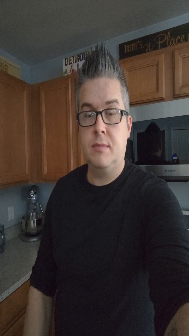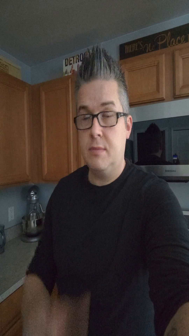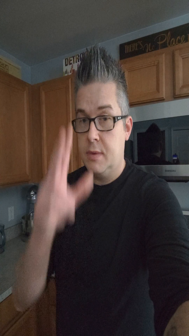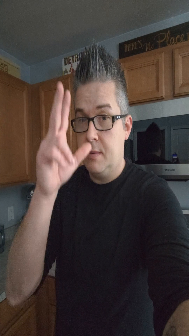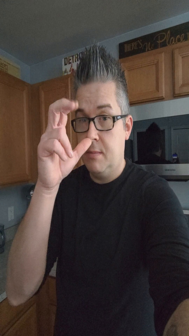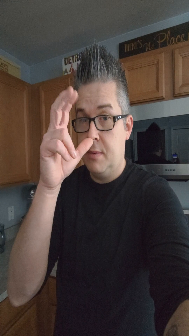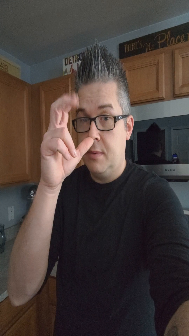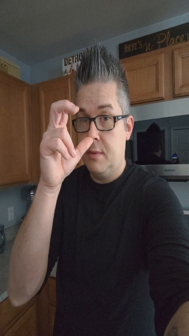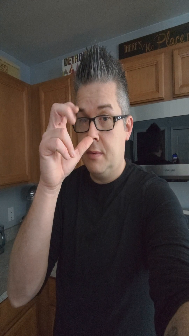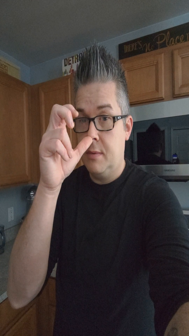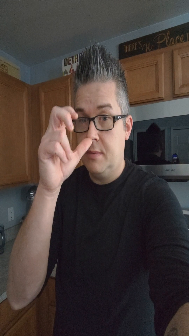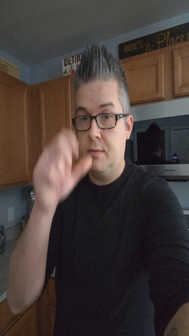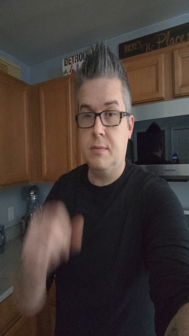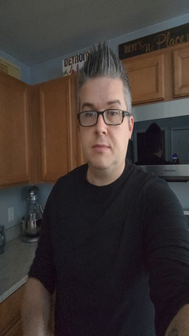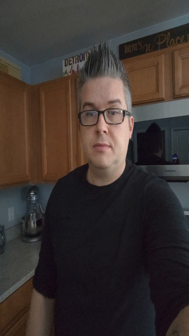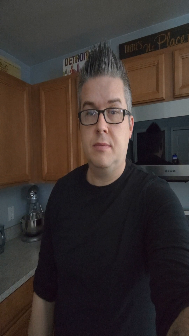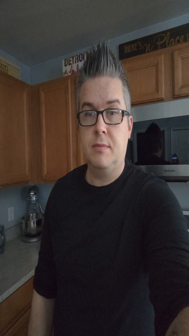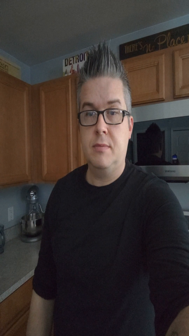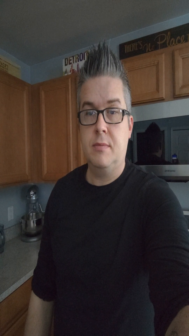bug